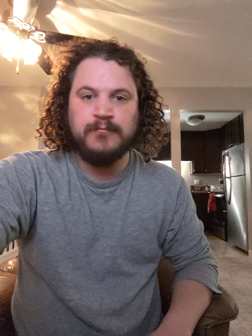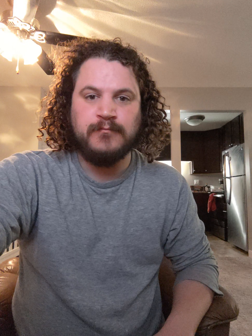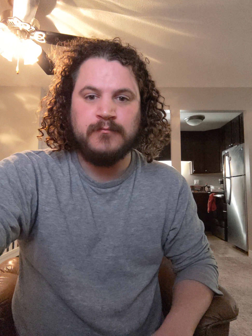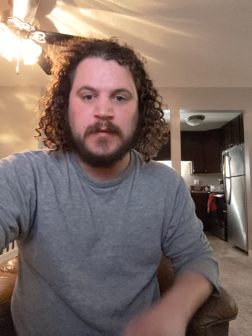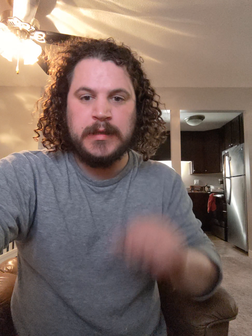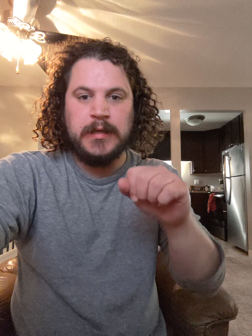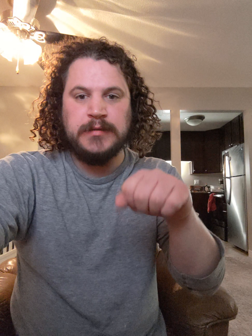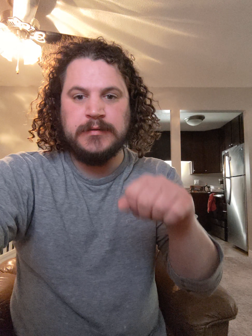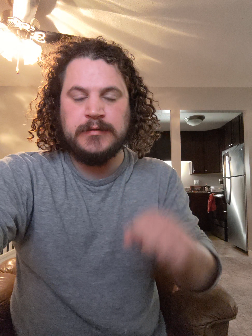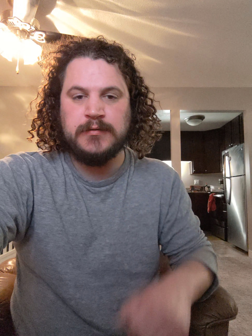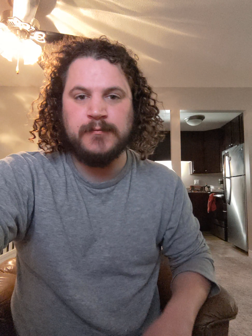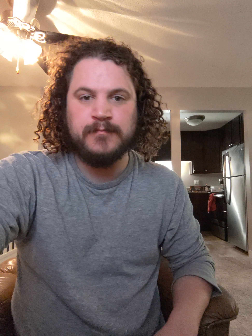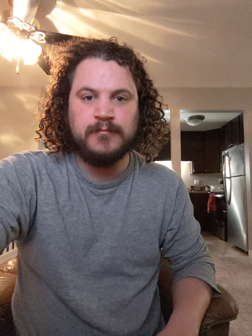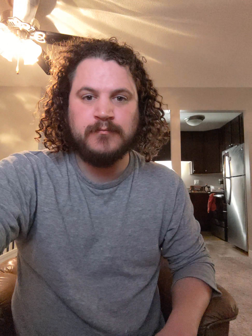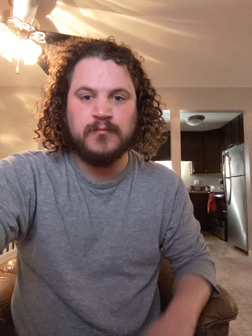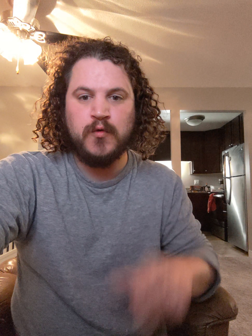yes